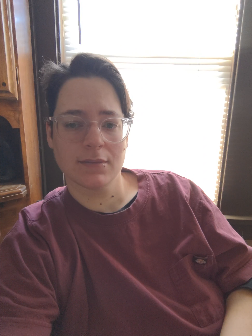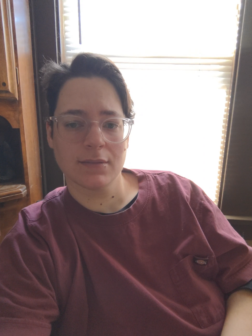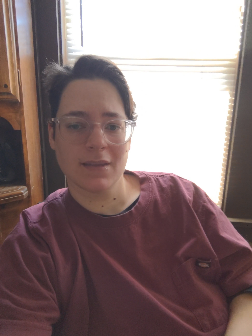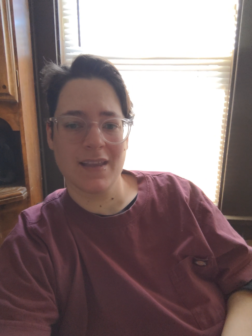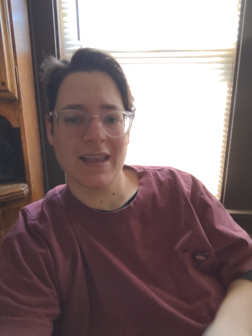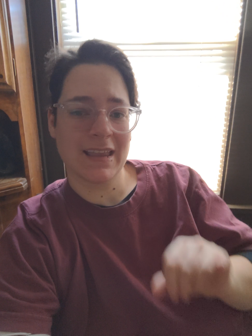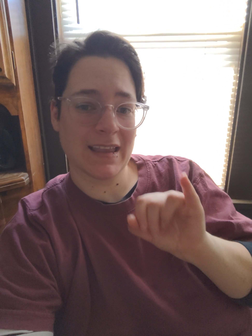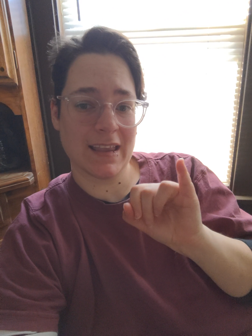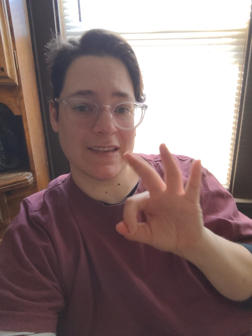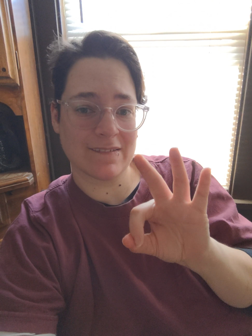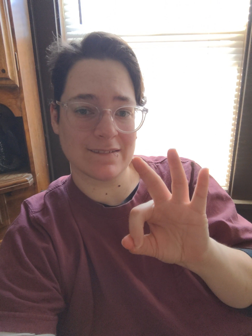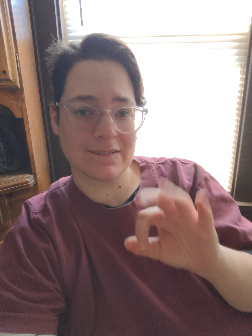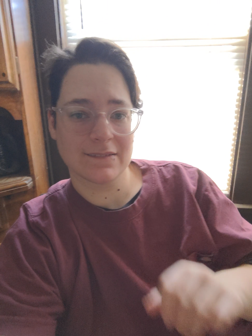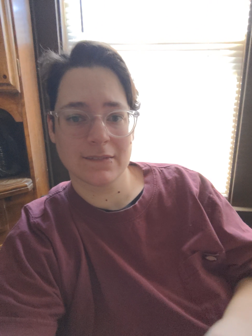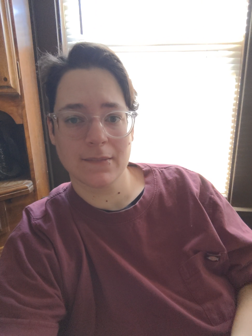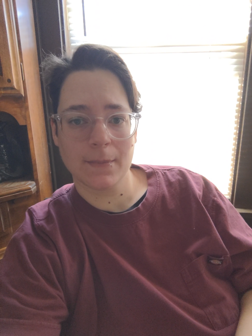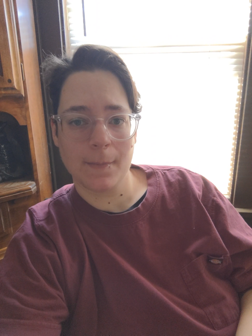if